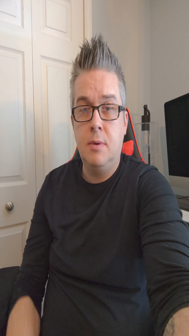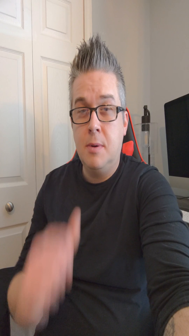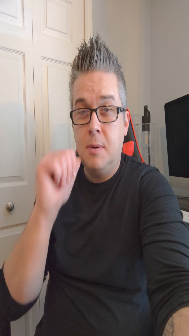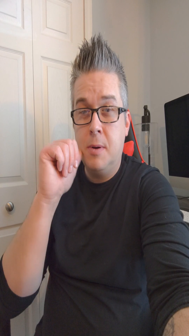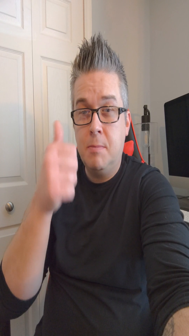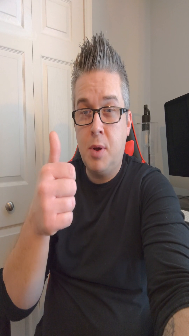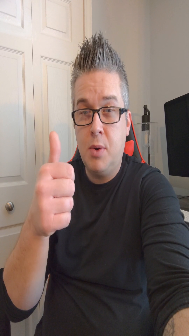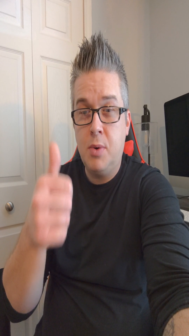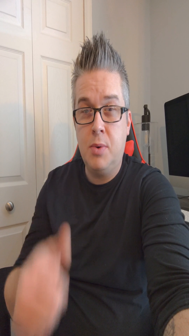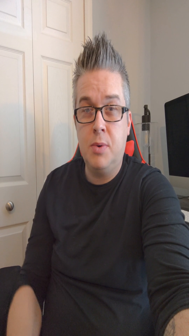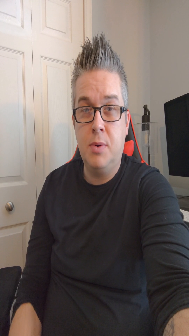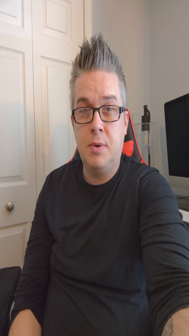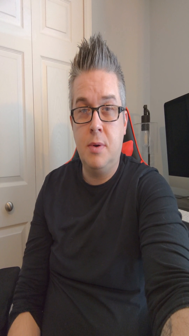tomorrow